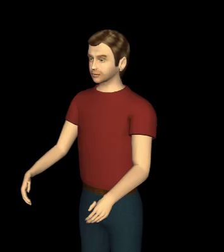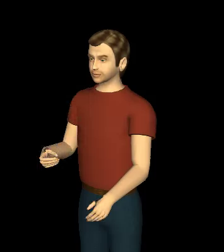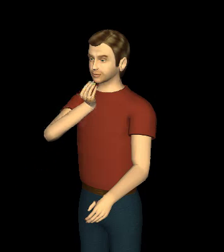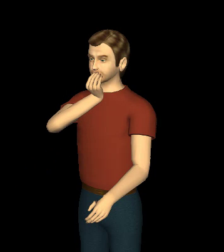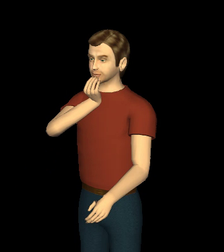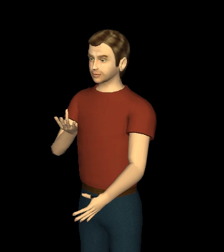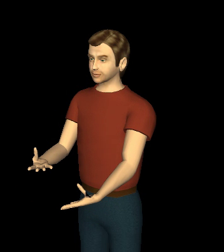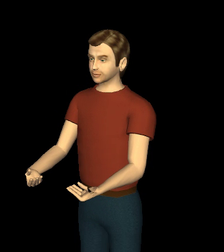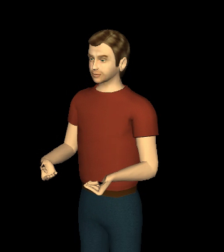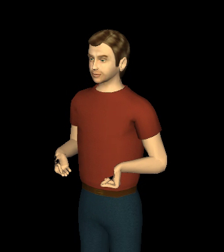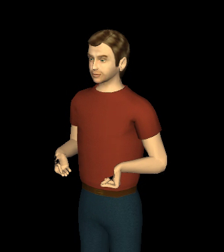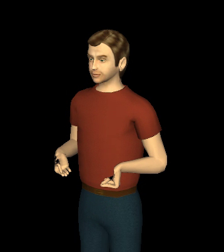مرحبا